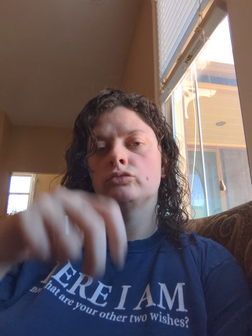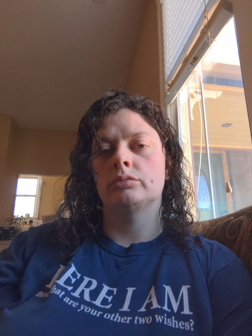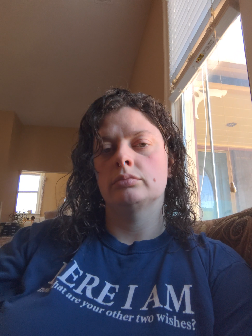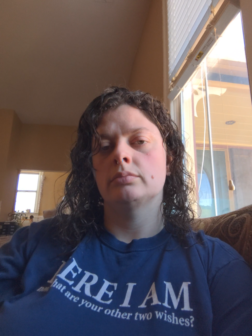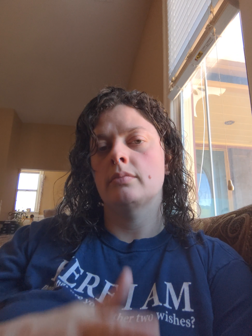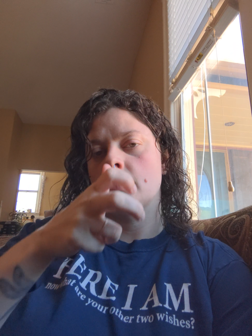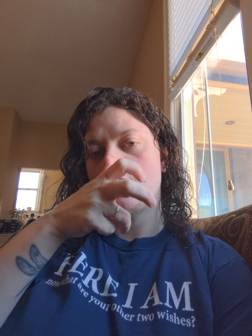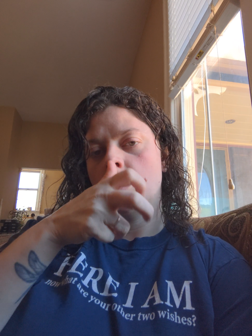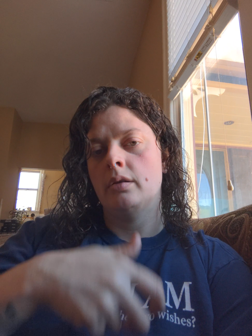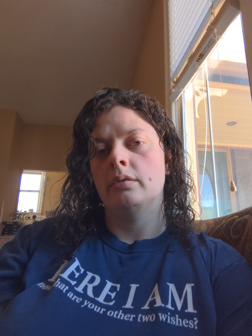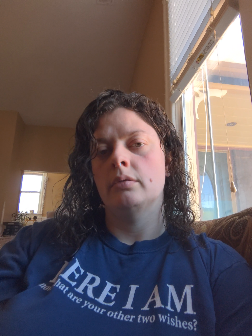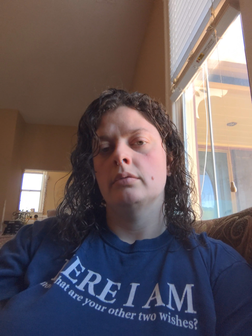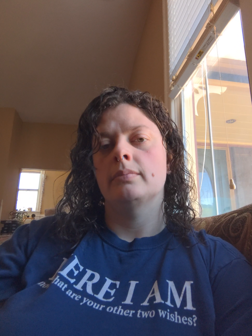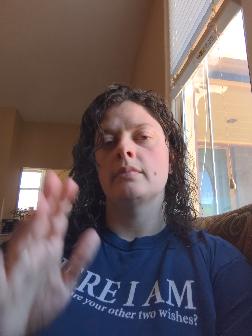bug